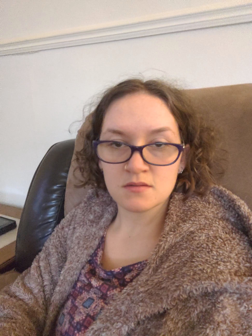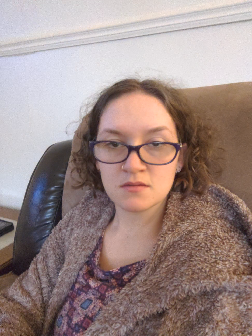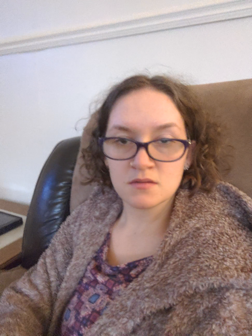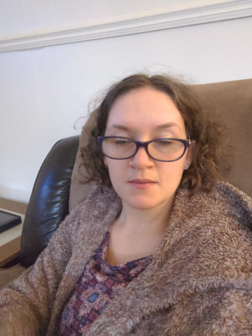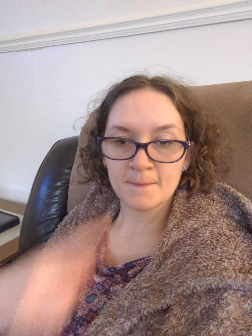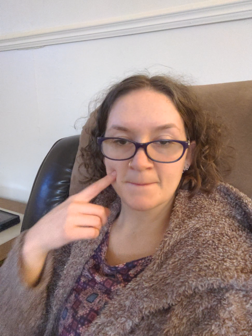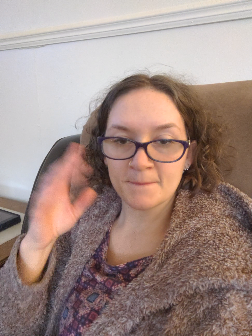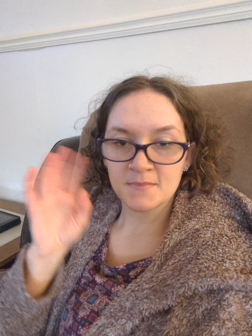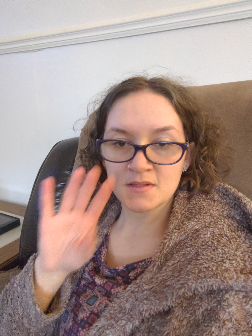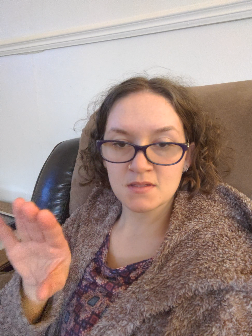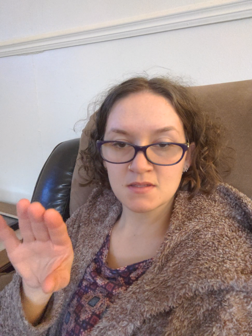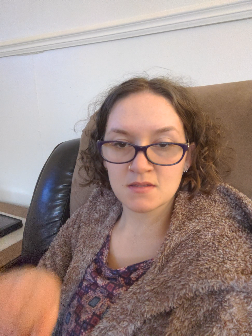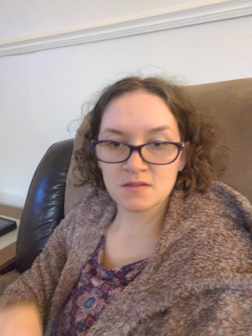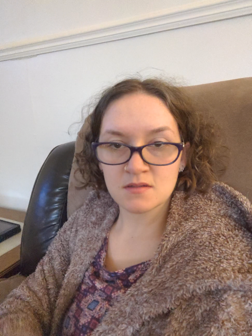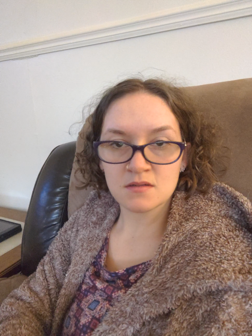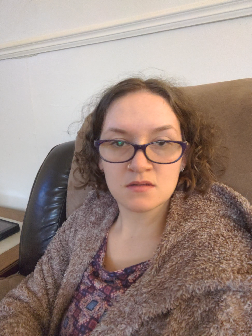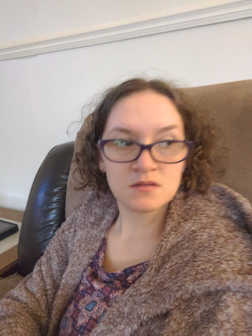bee